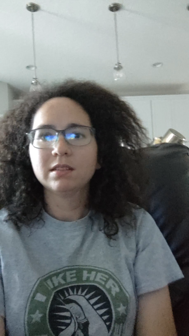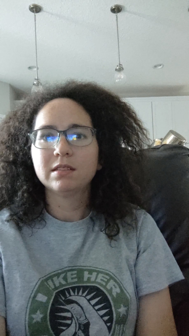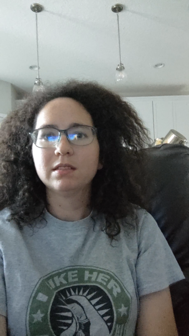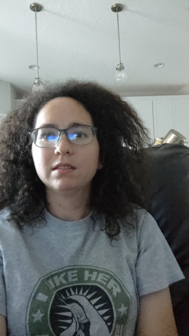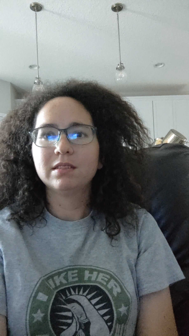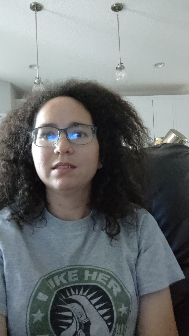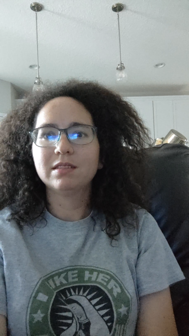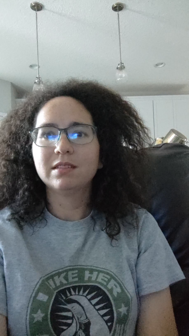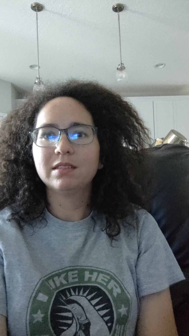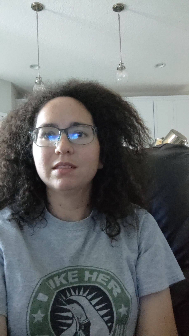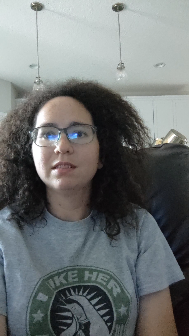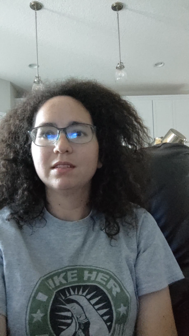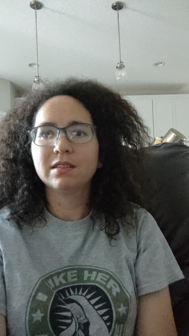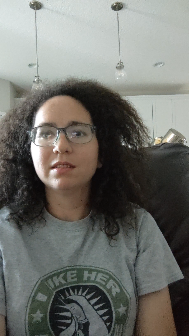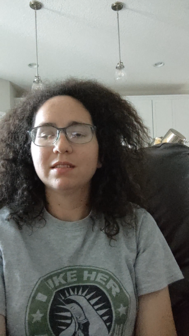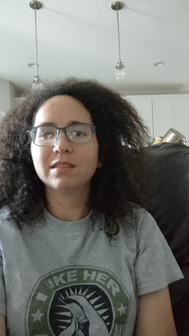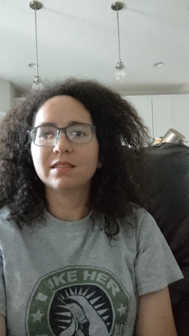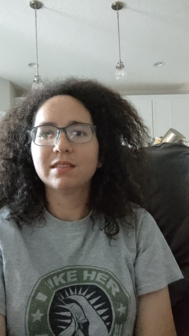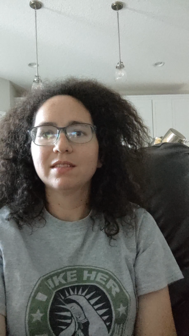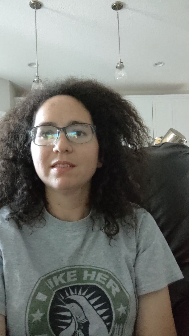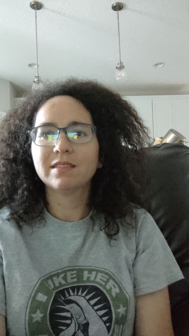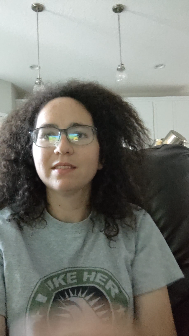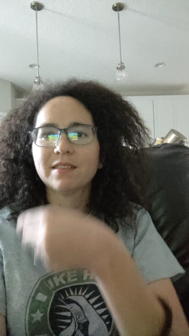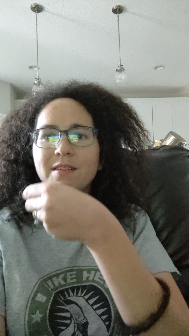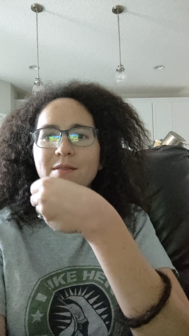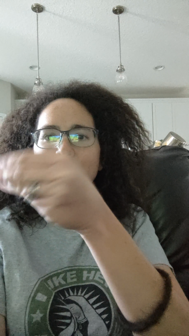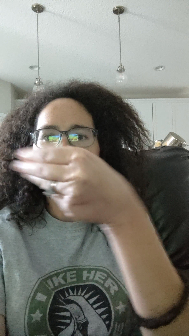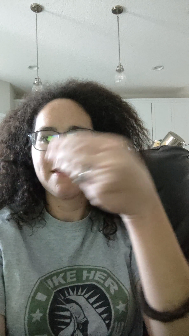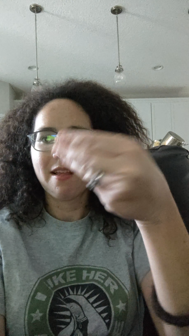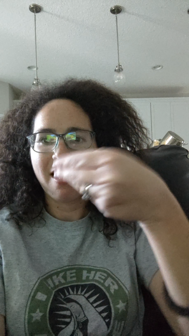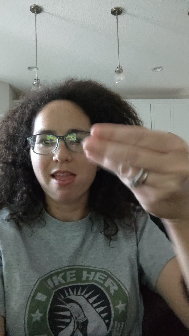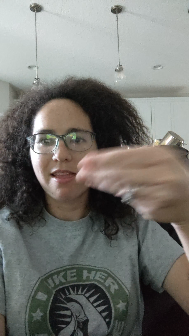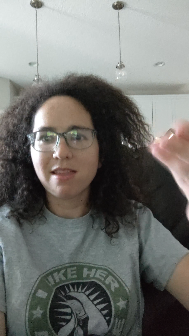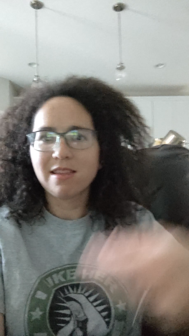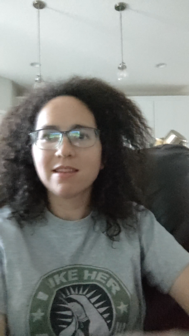shopping